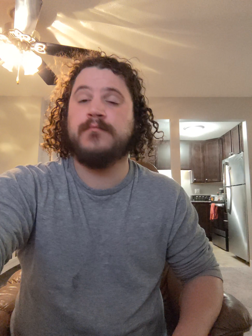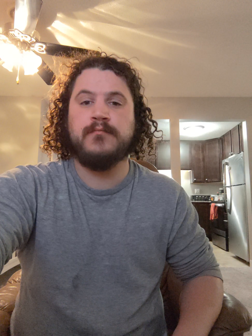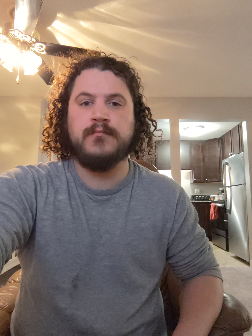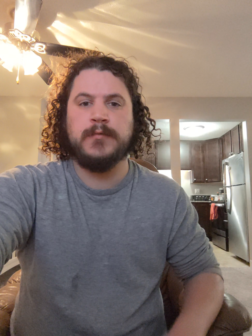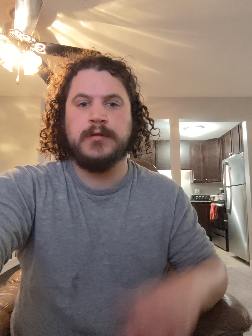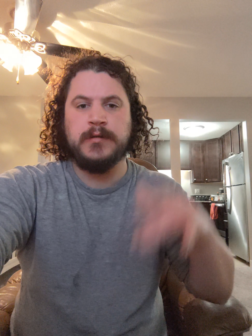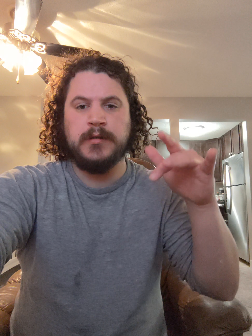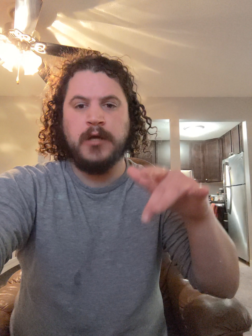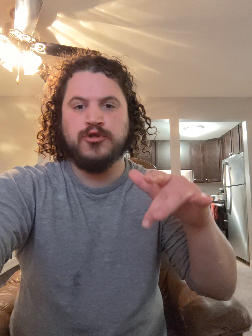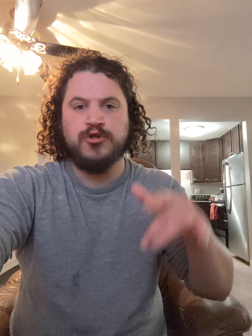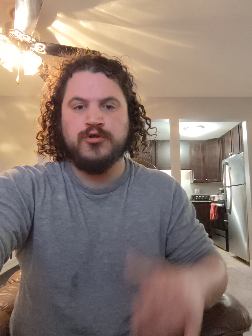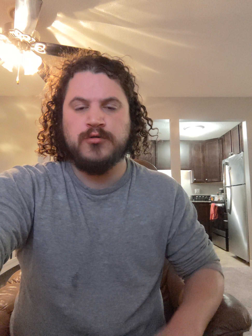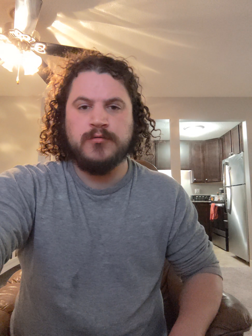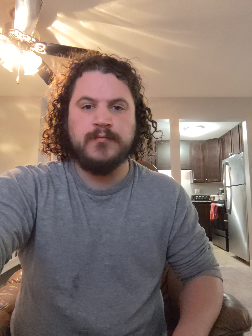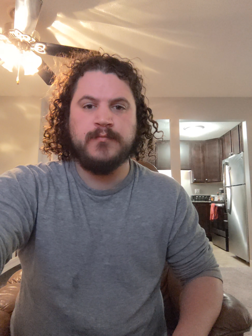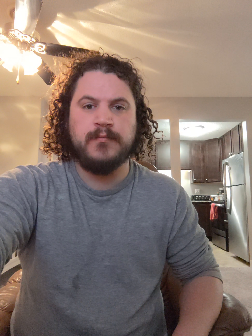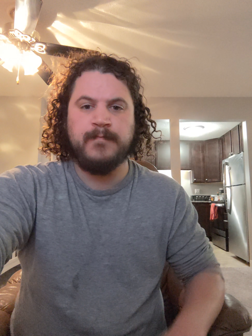touch